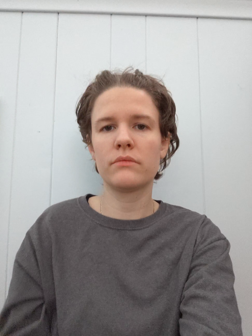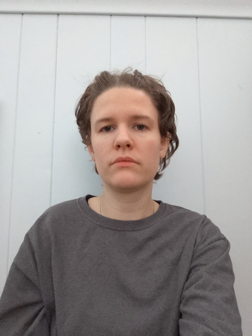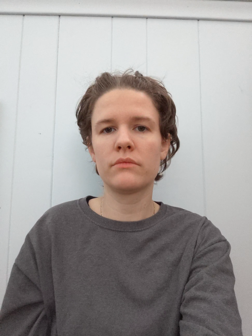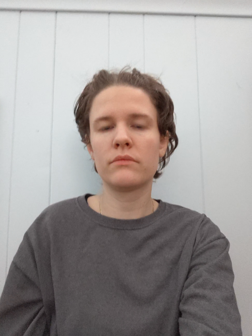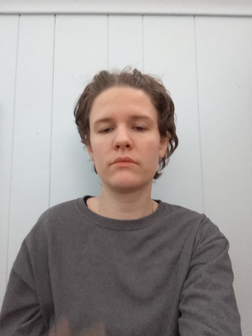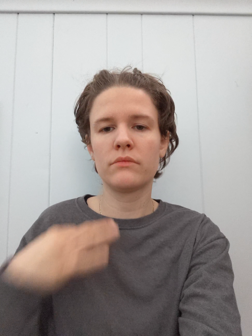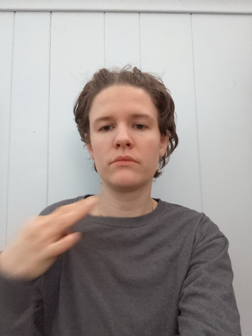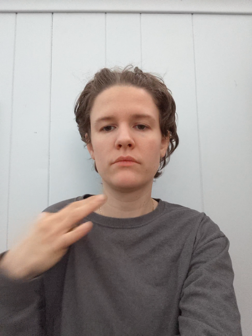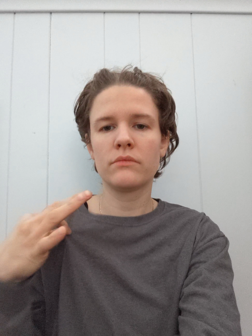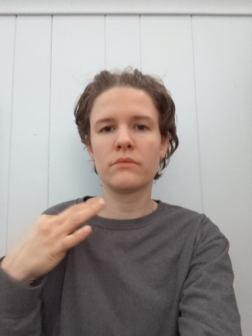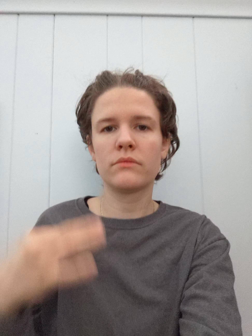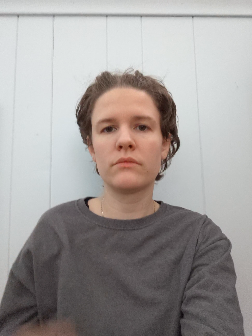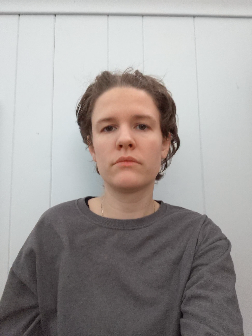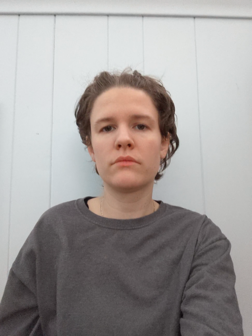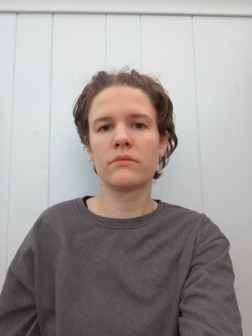shirt